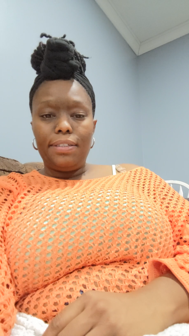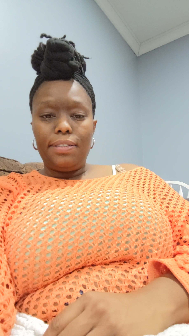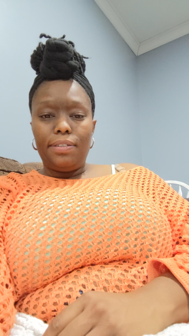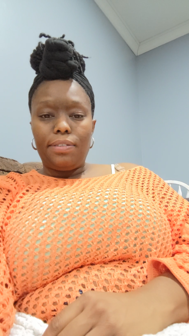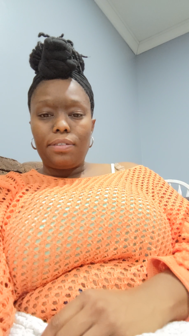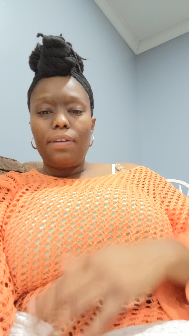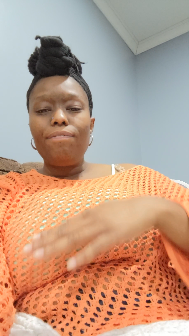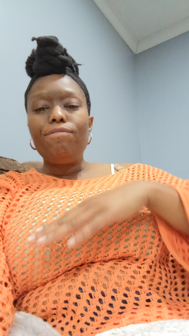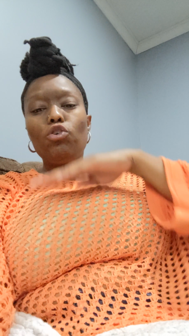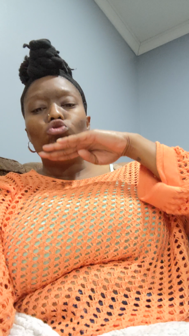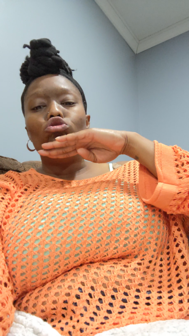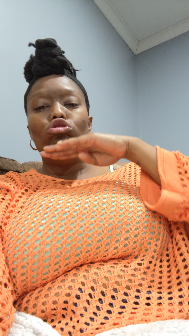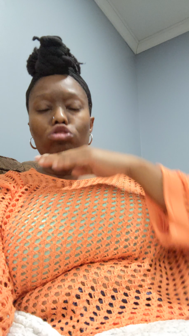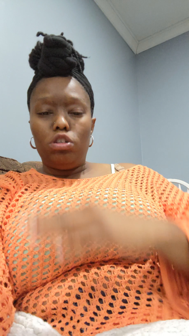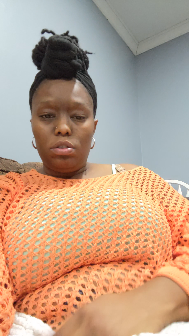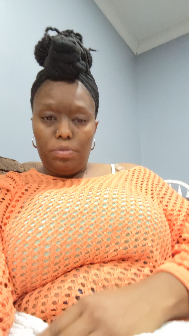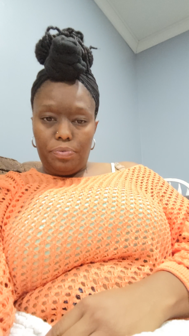full